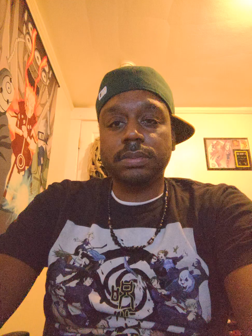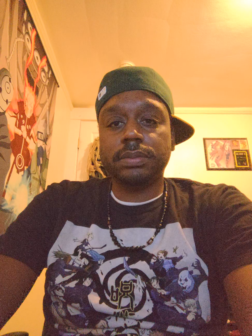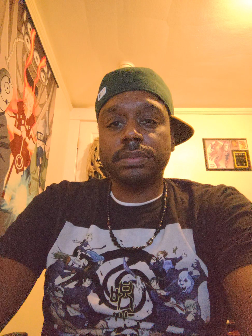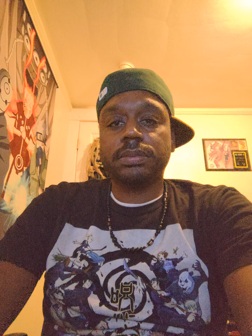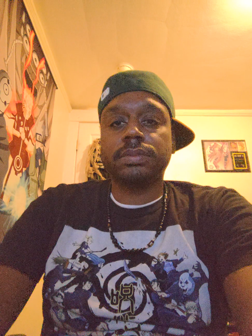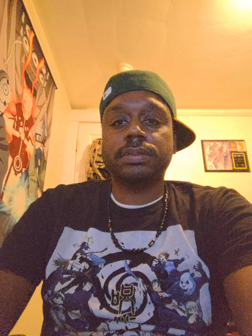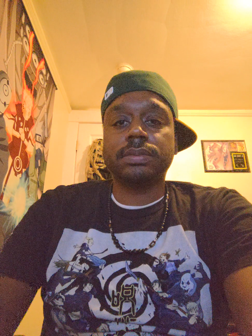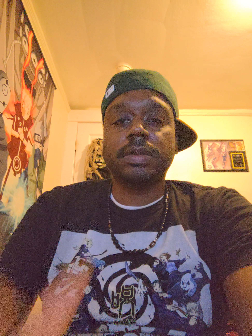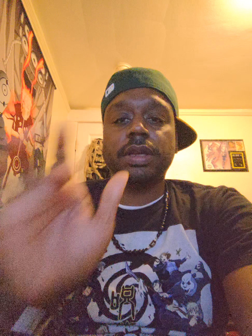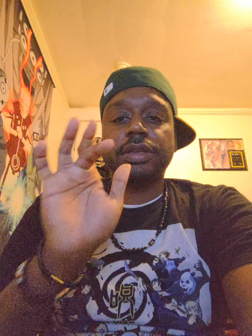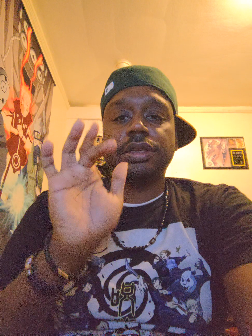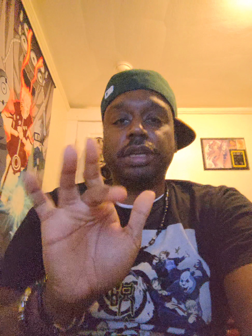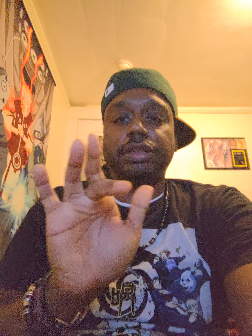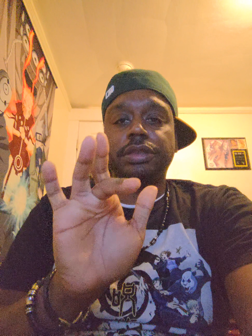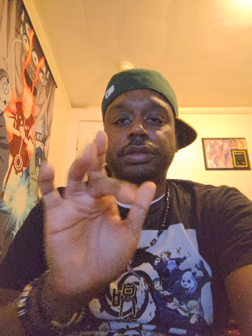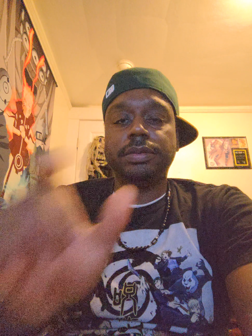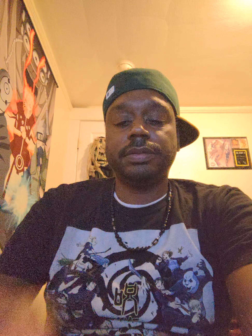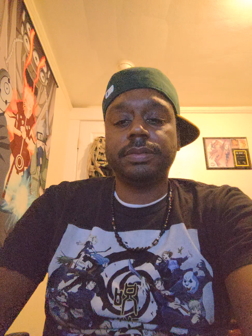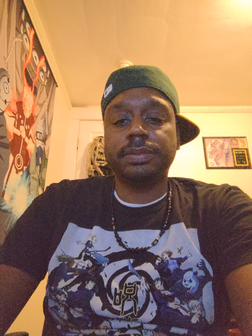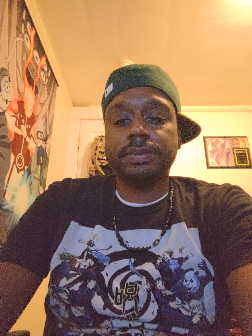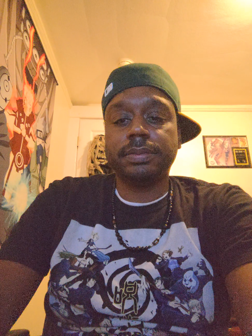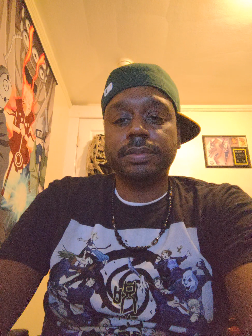touch